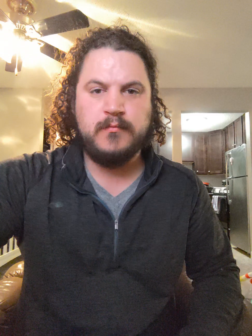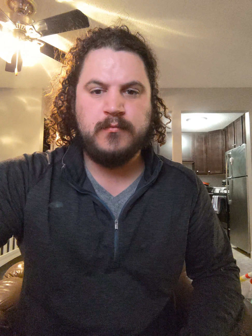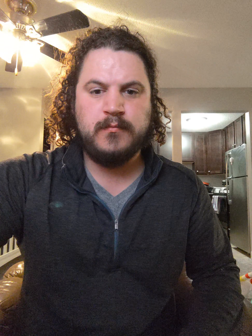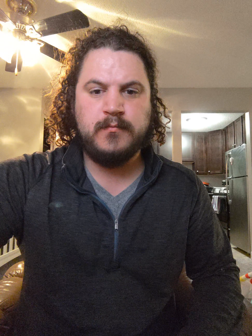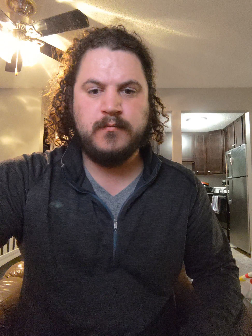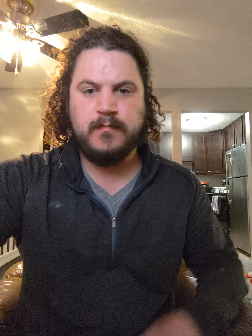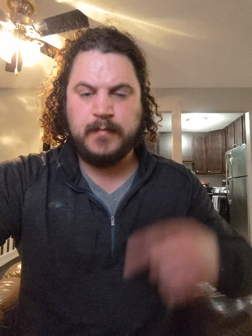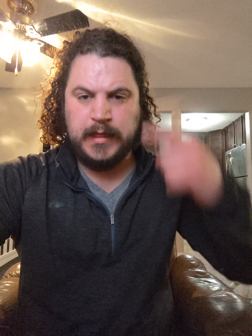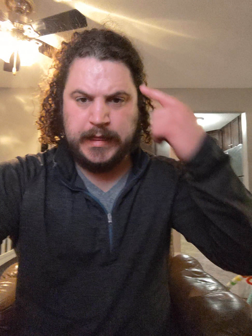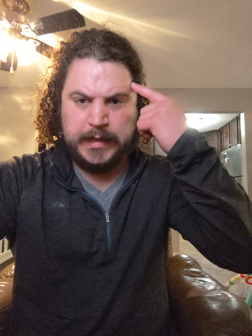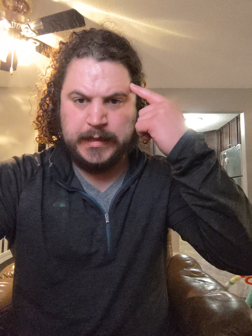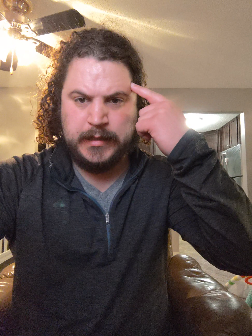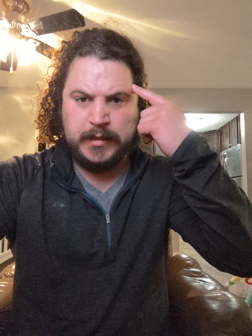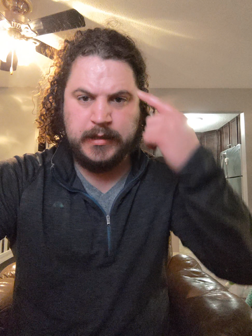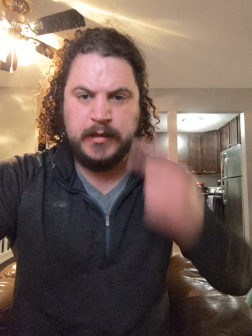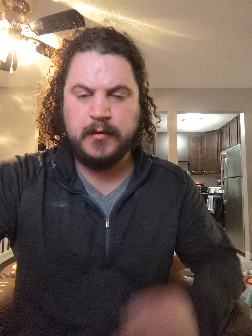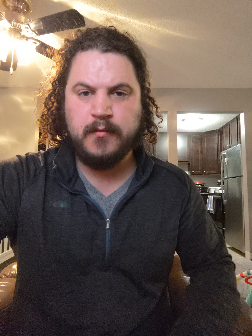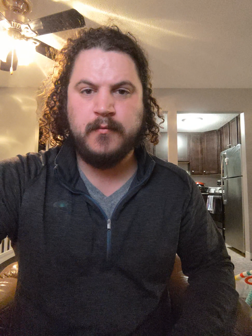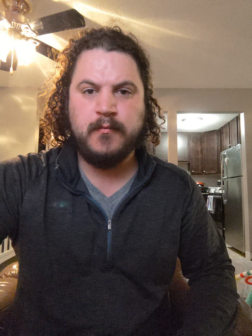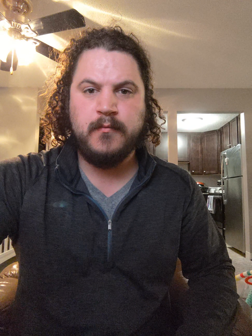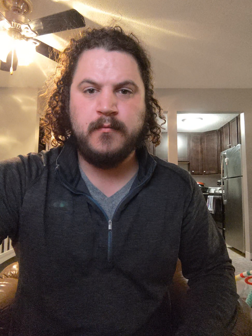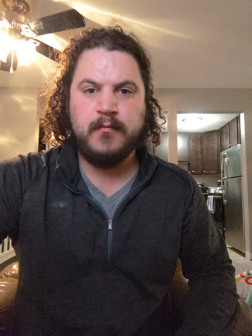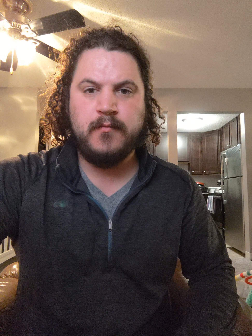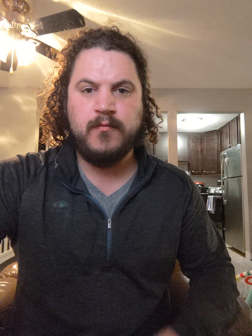think